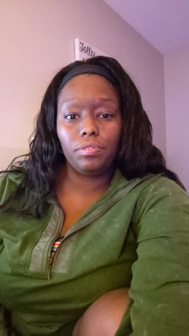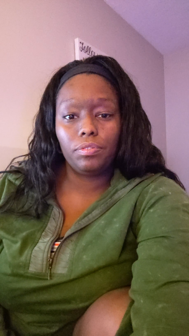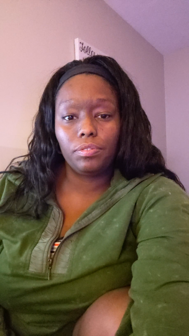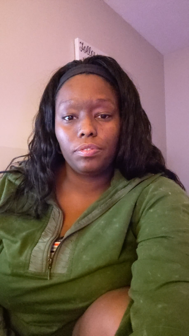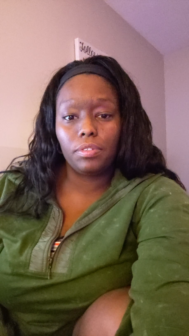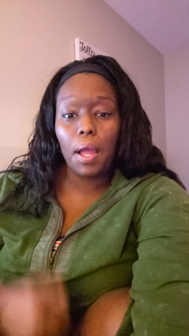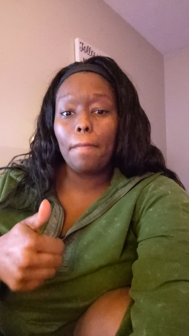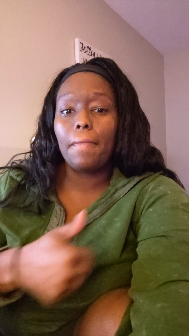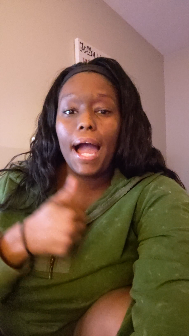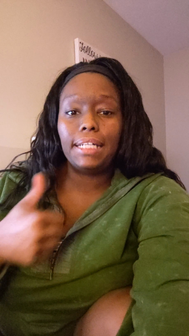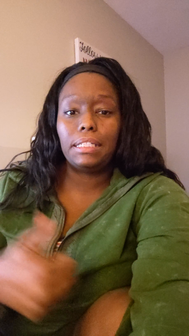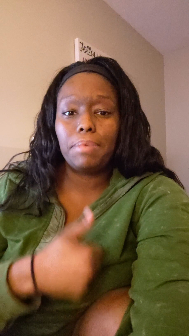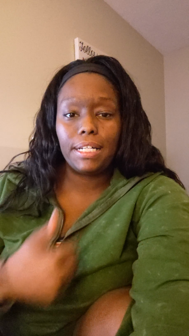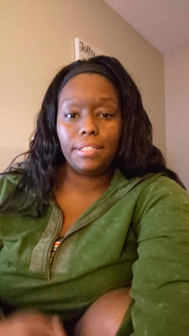basement